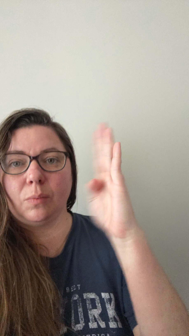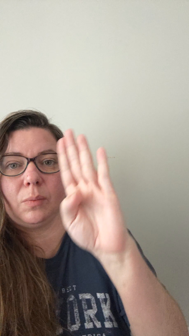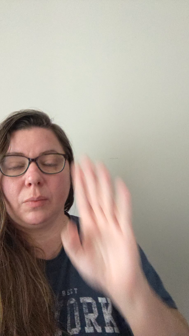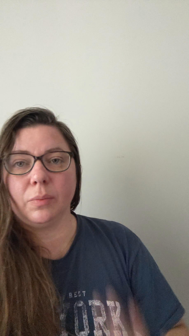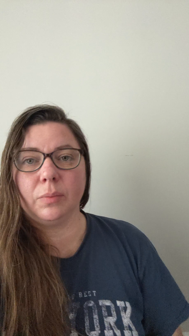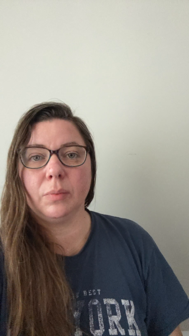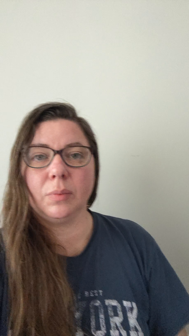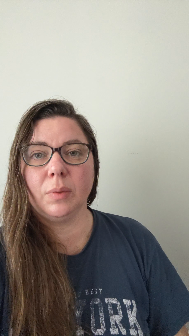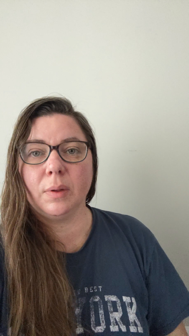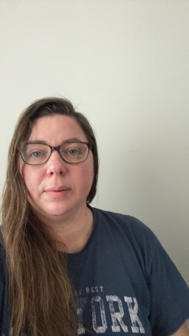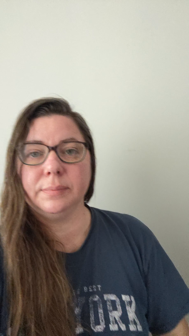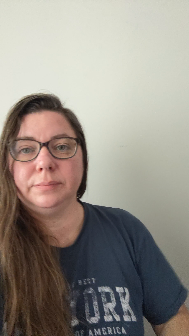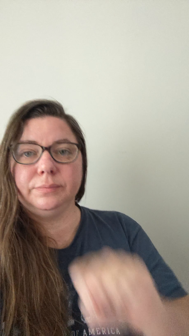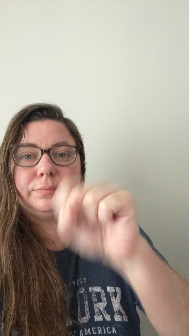break